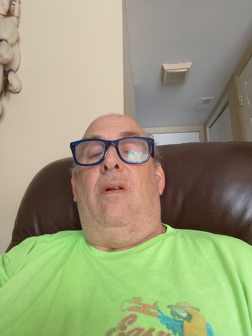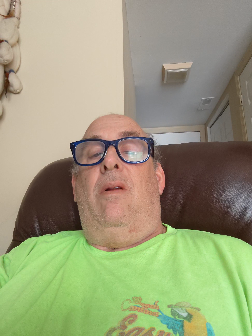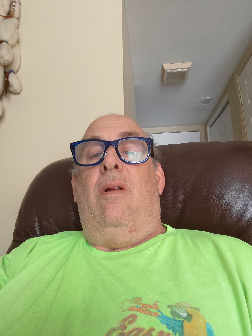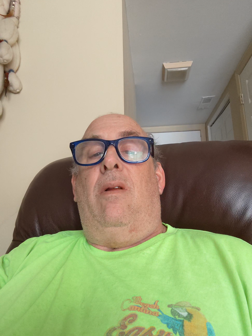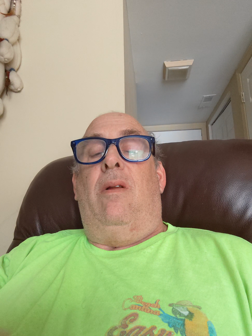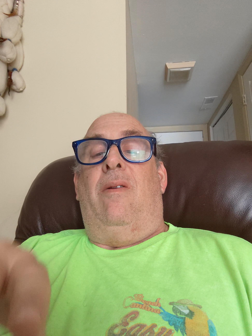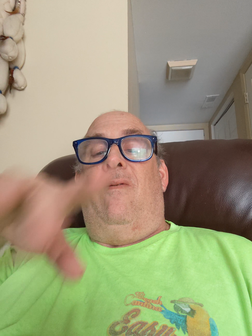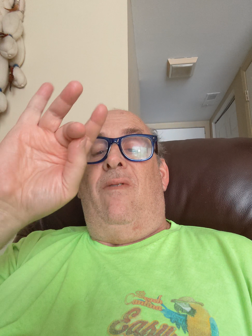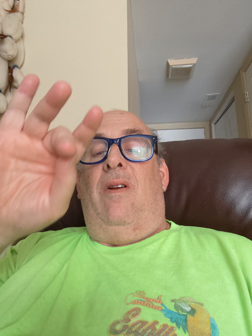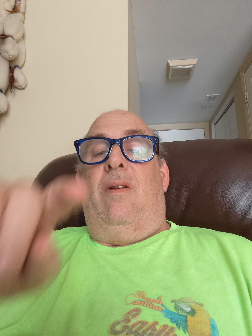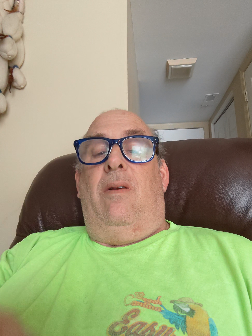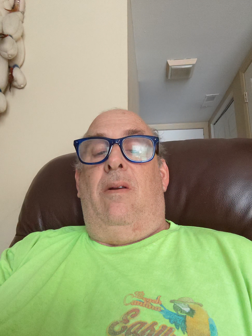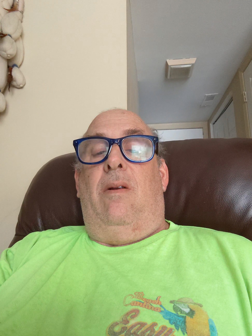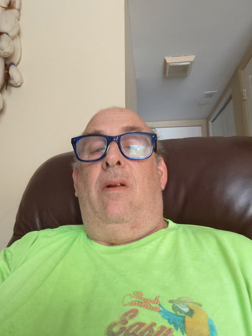find